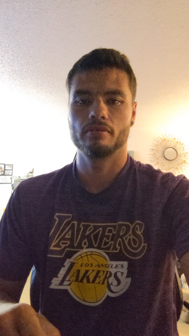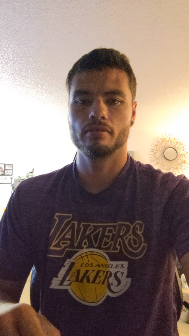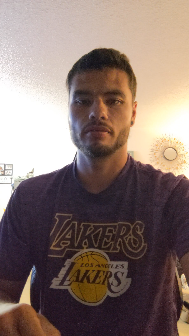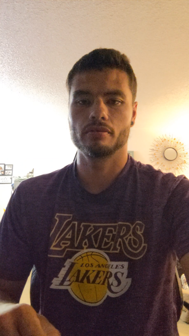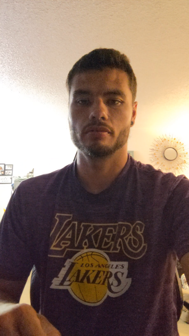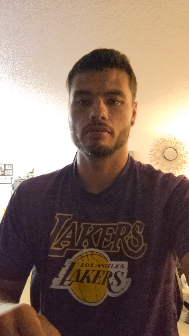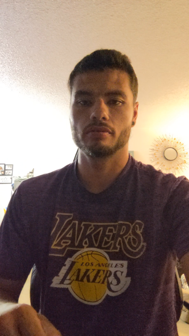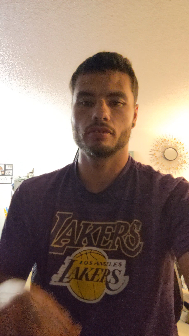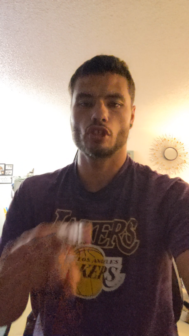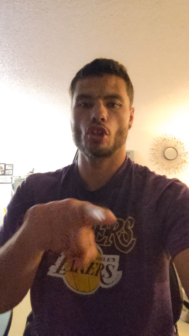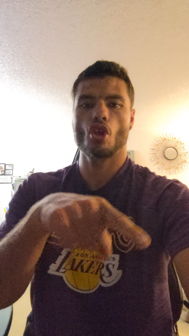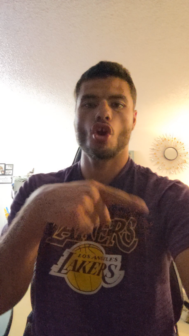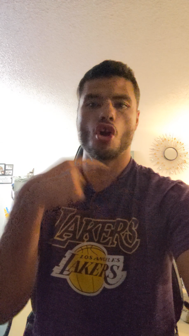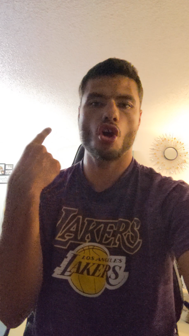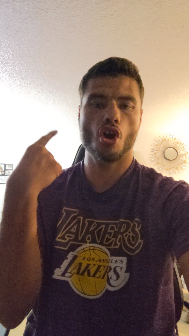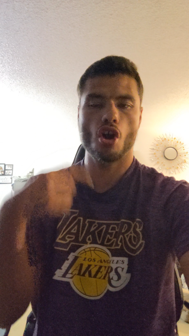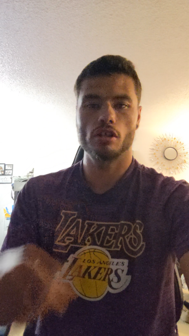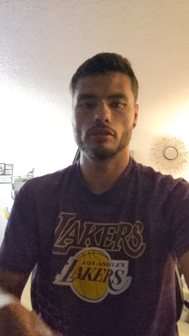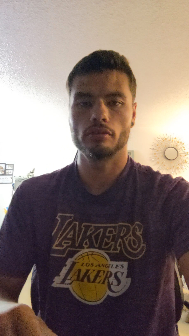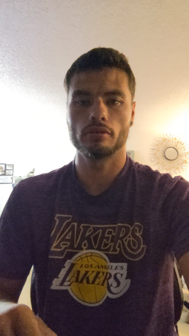long